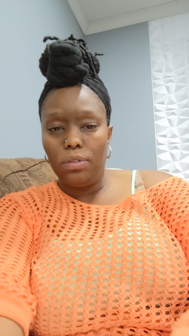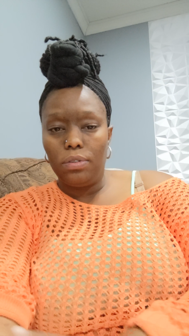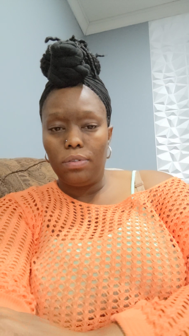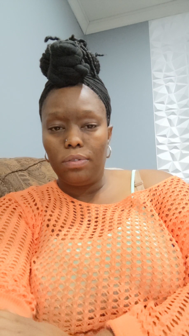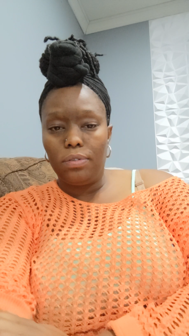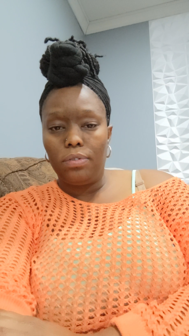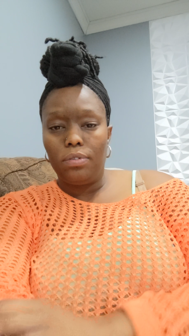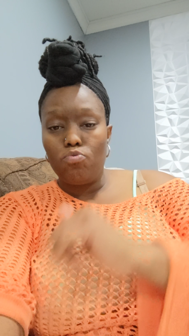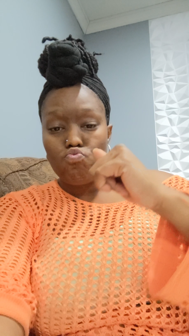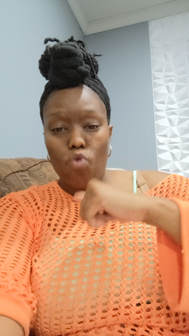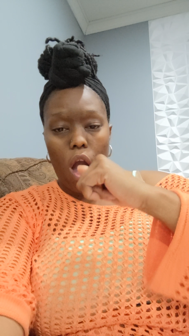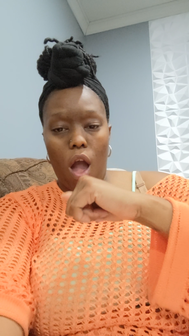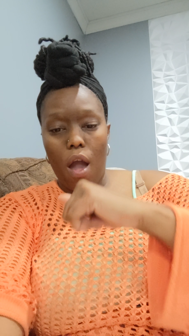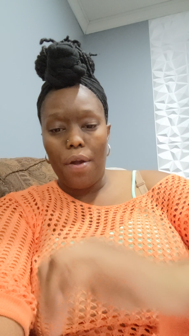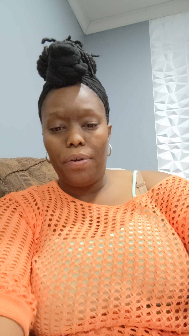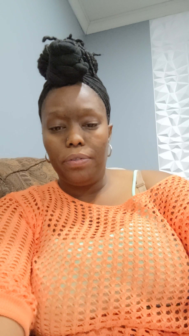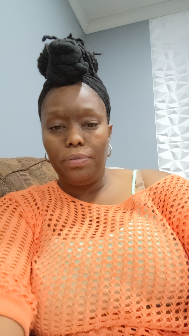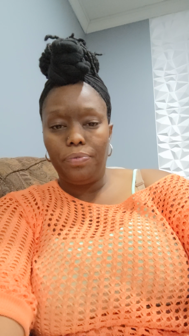rock